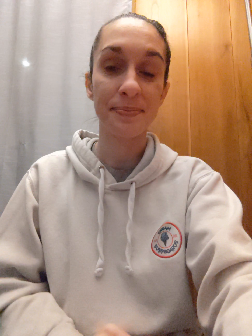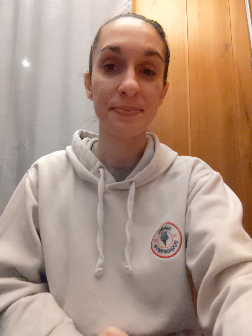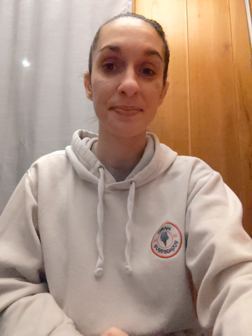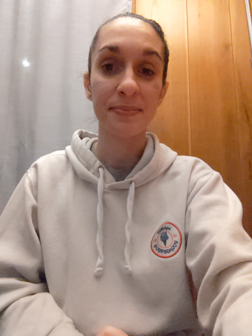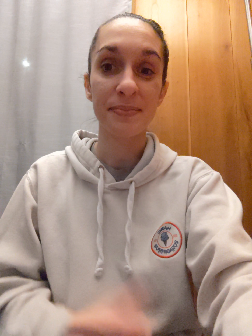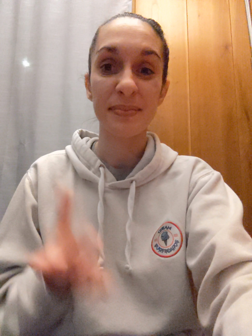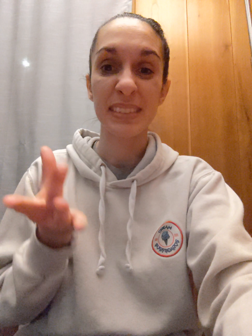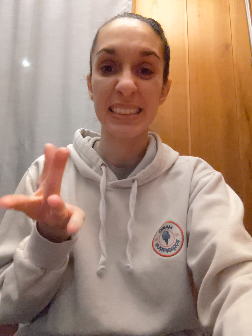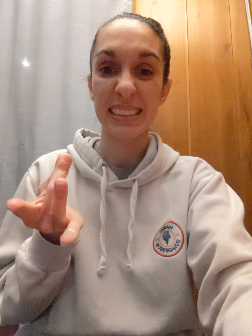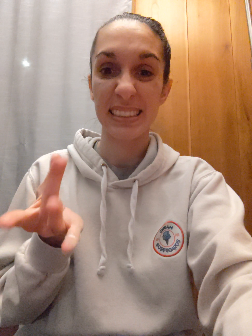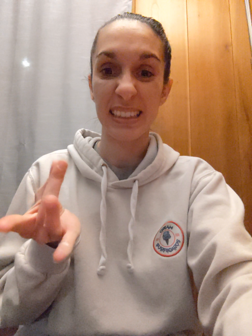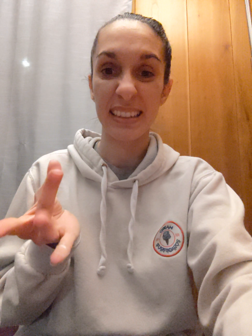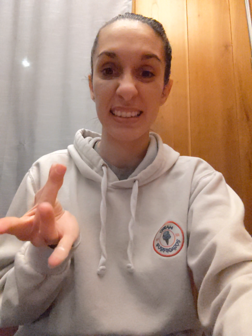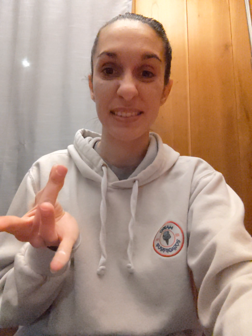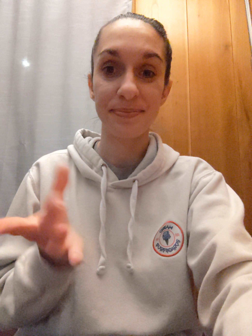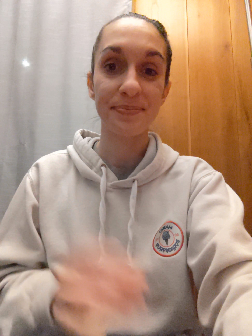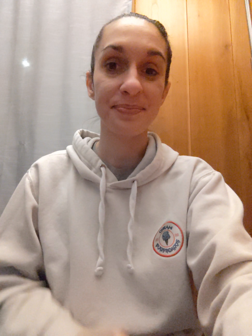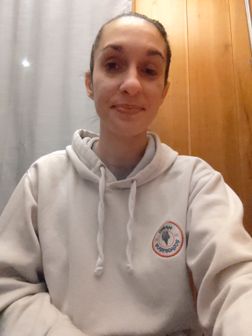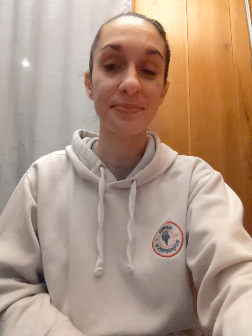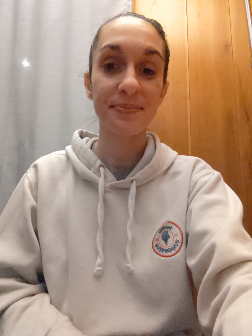sticky